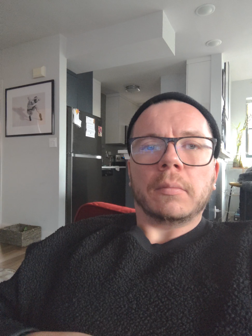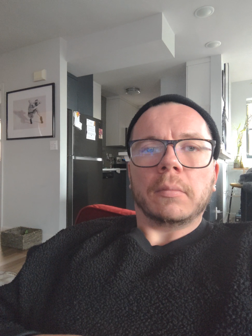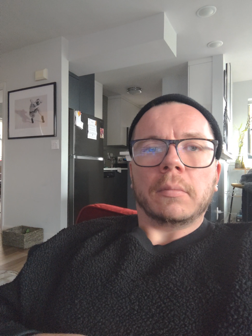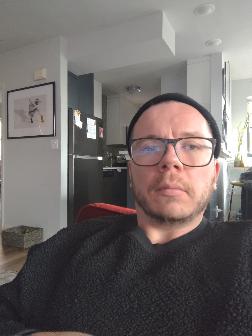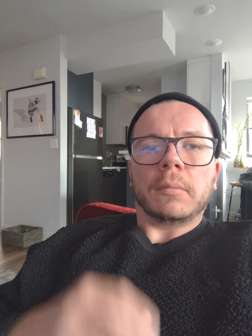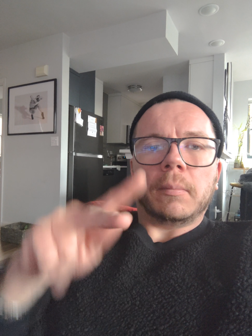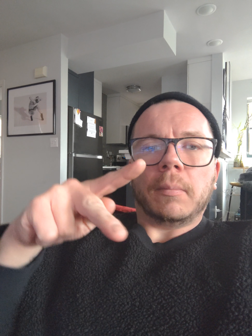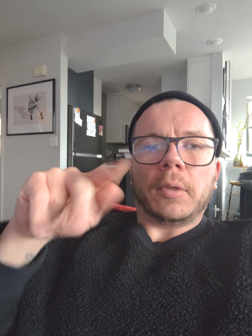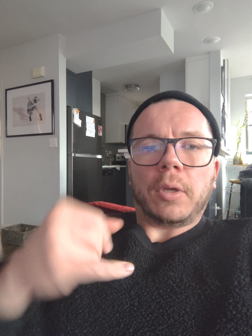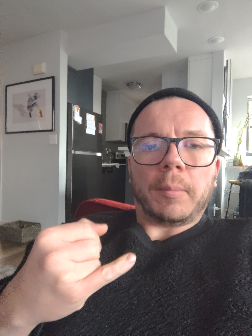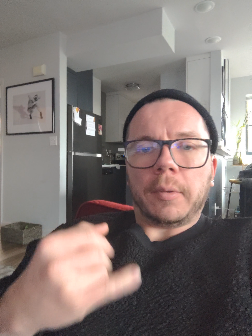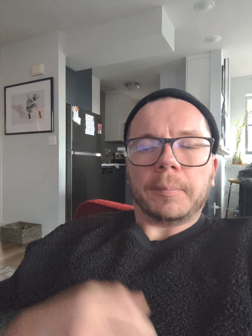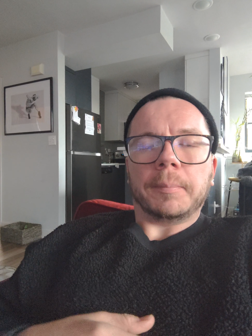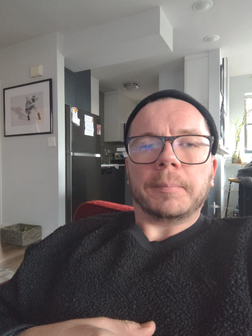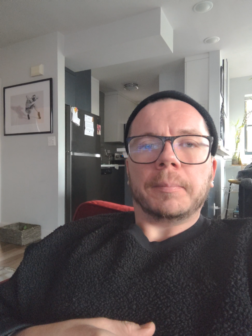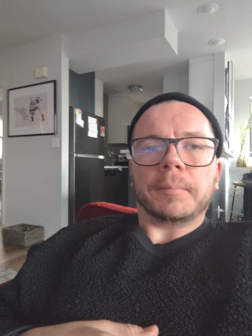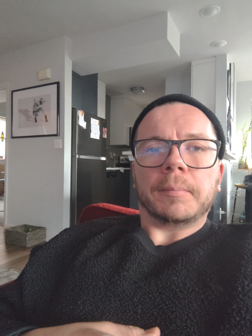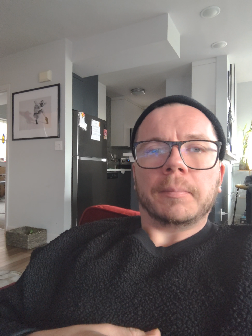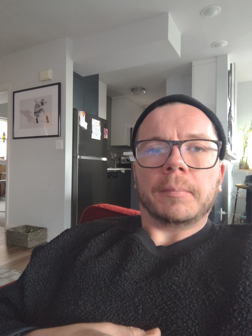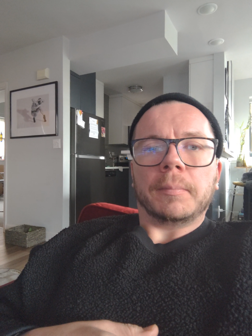pajamas